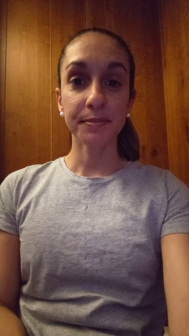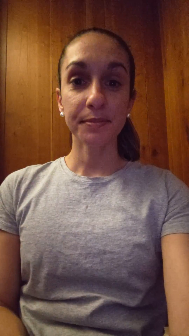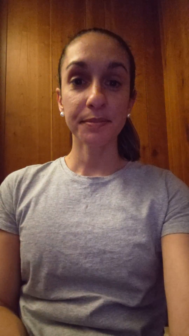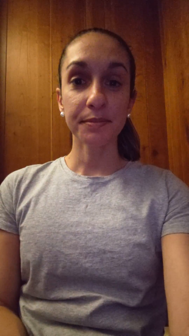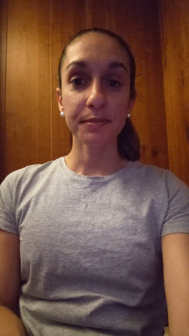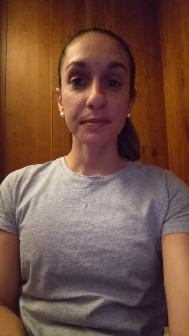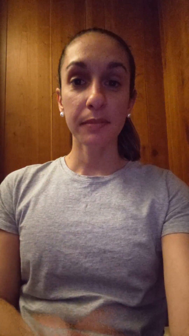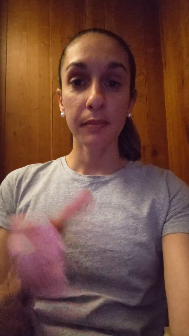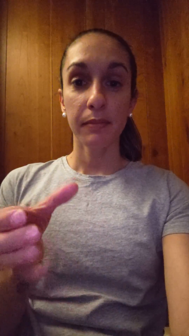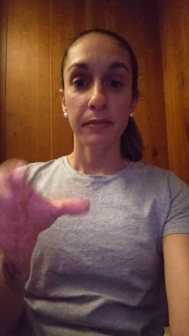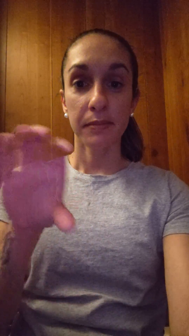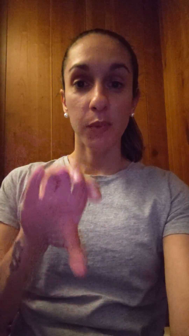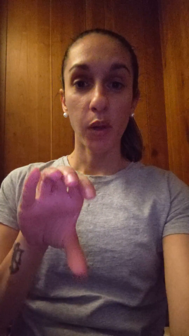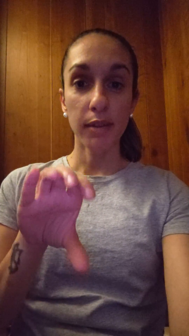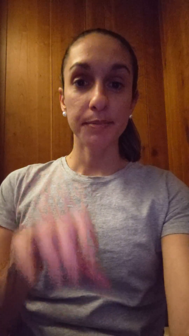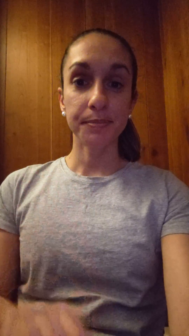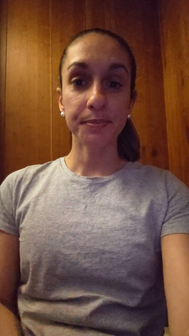pour